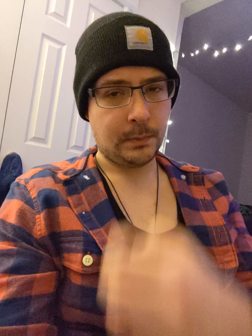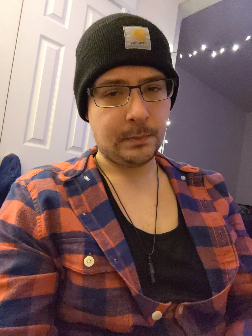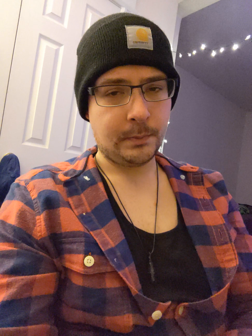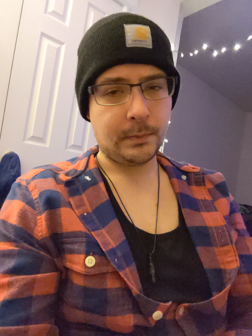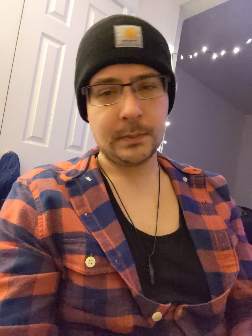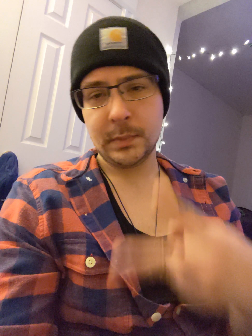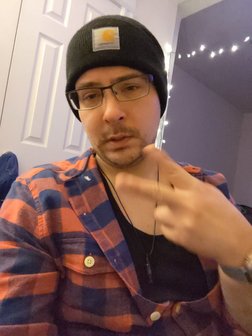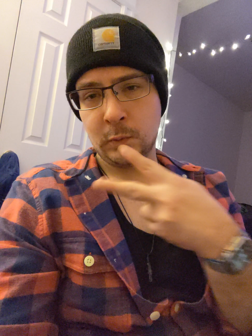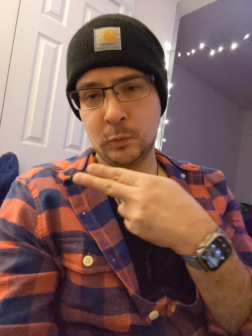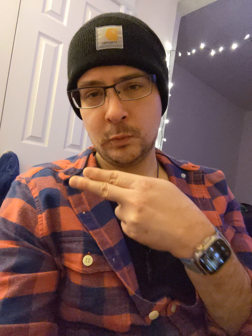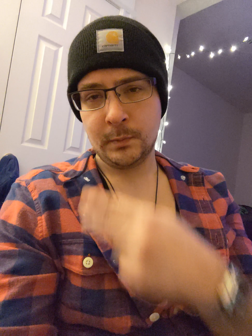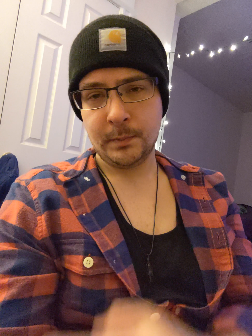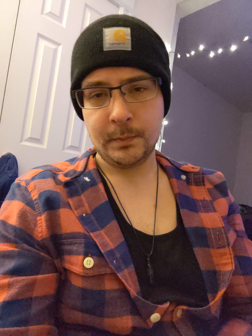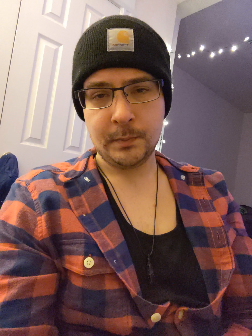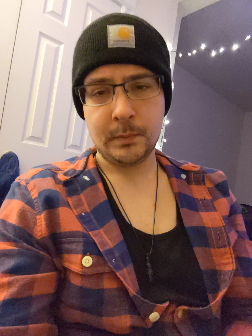scissors